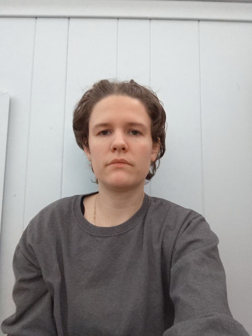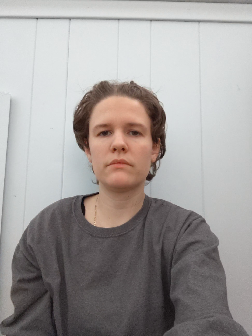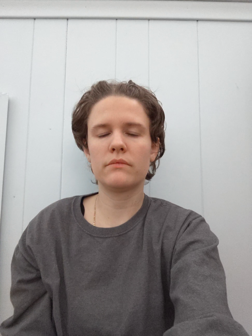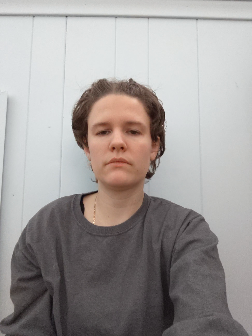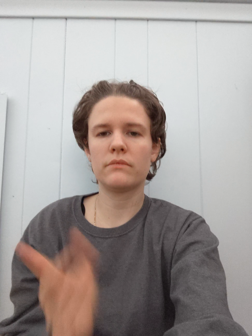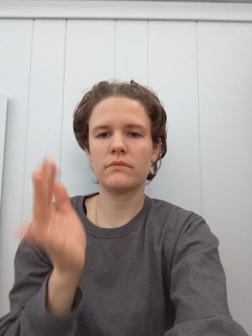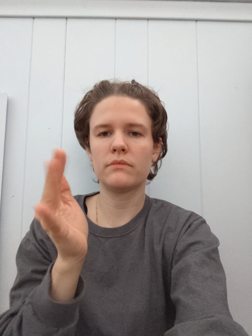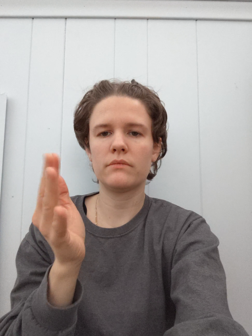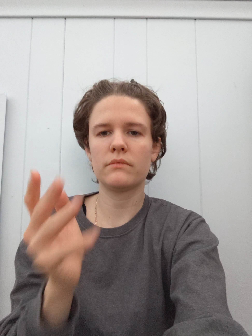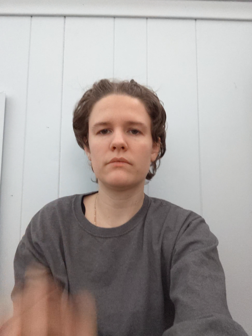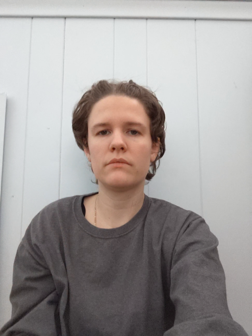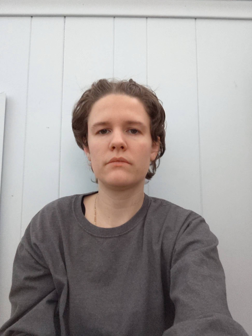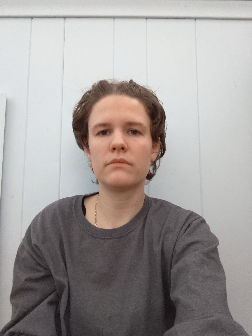finger